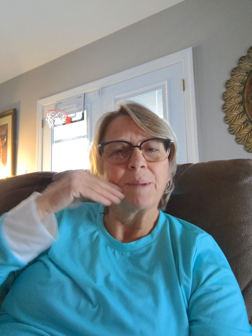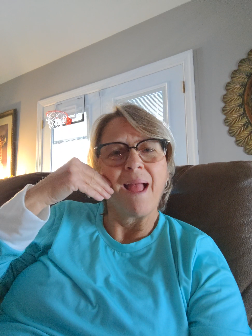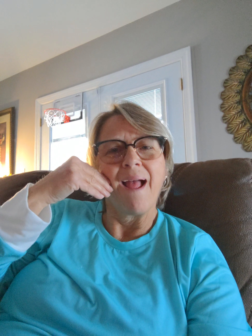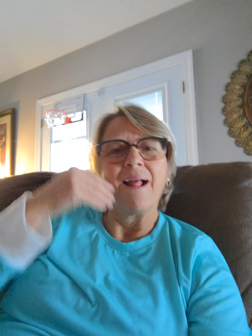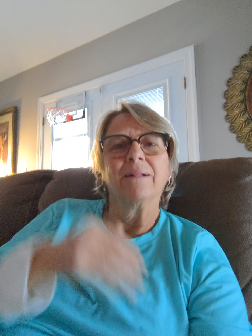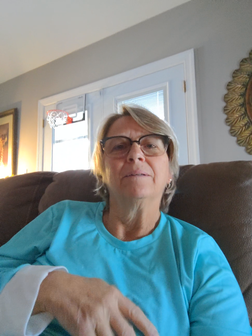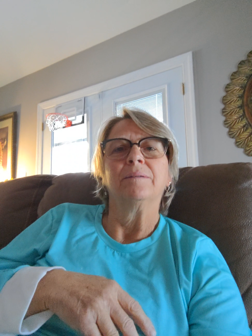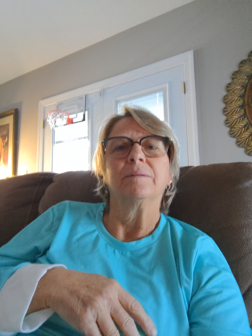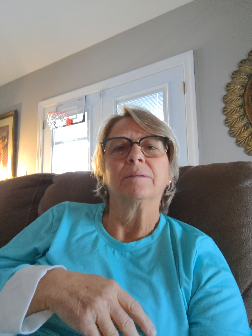smile